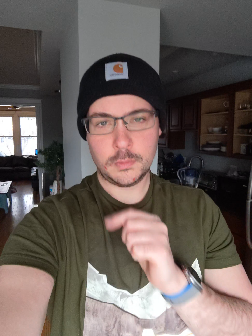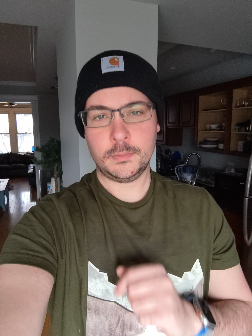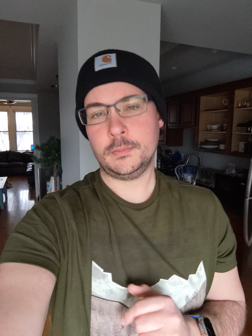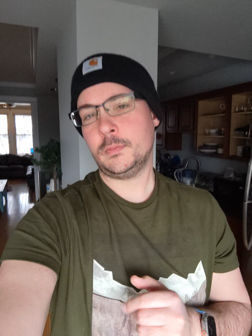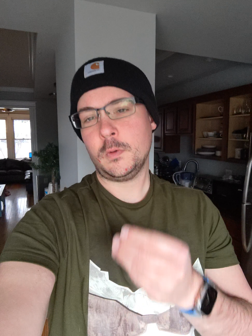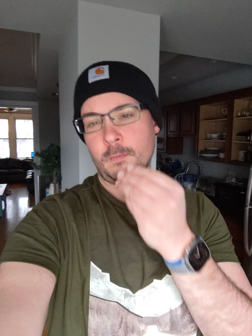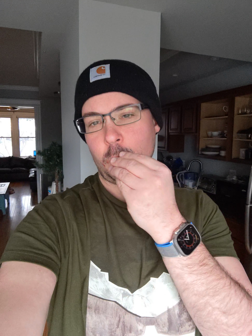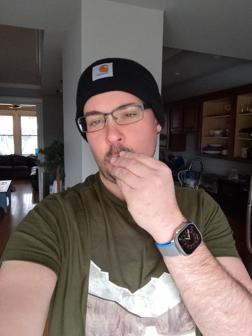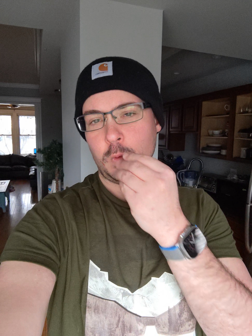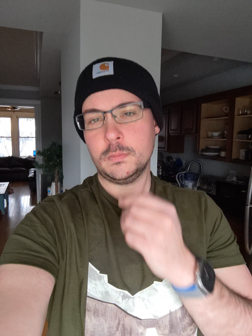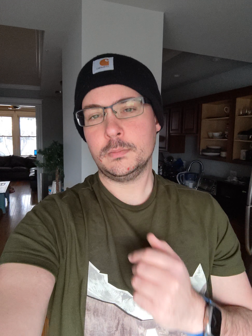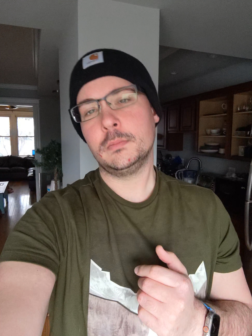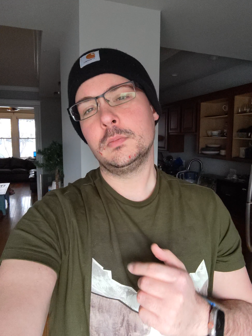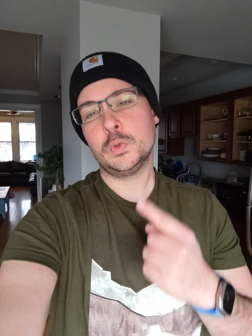food